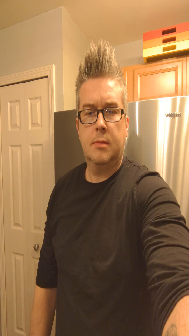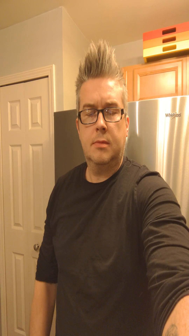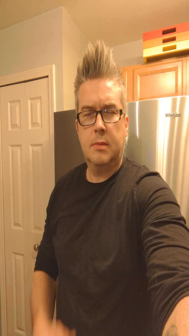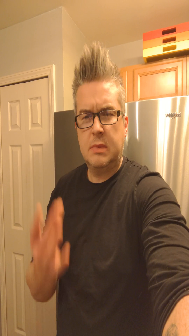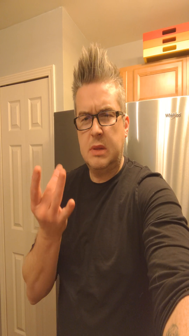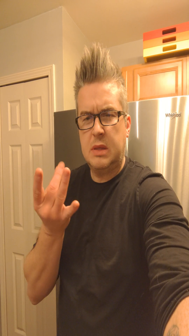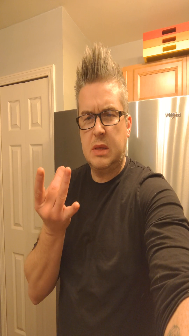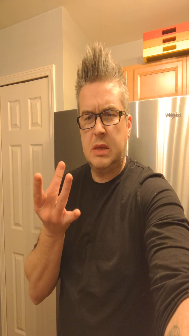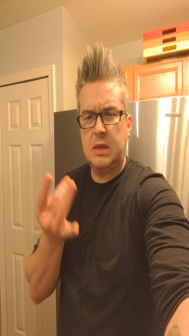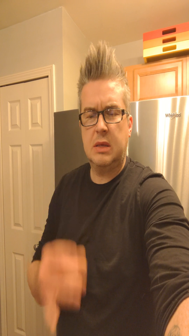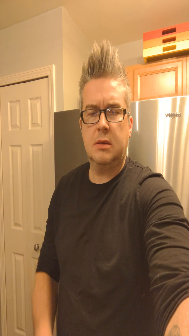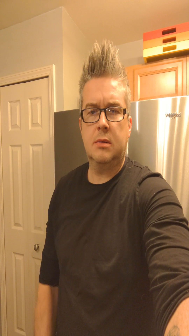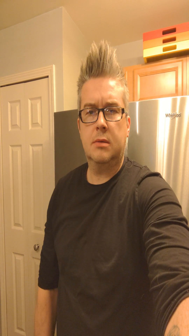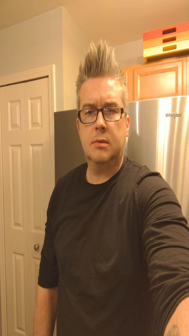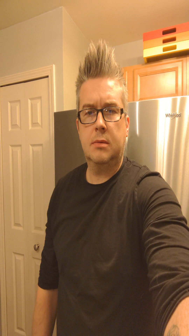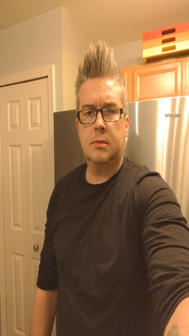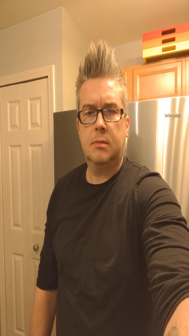sticky